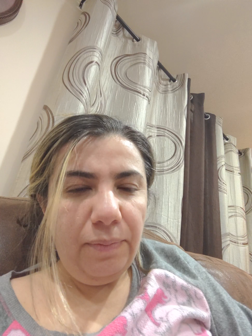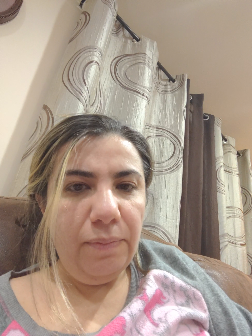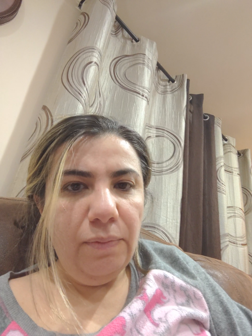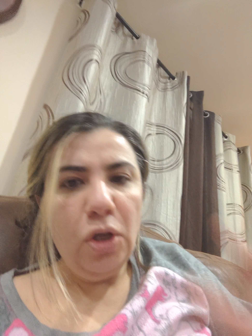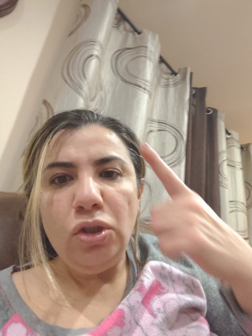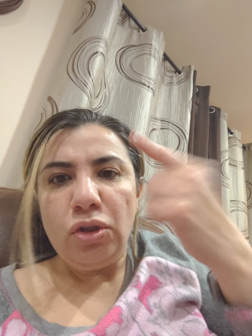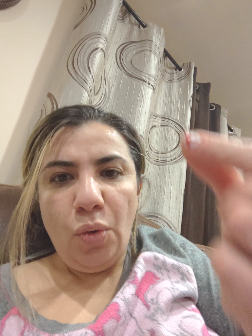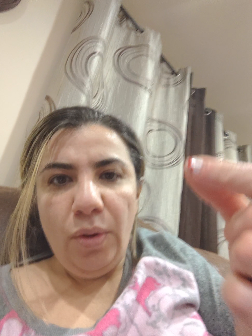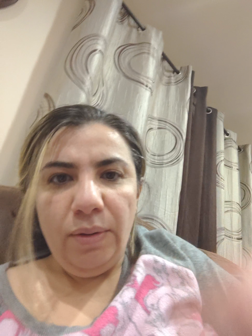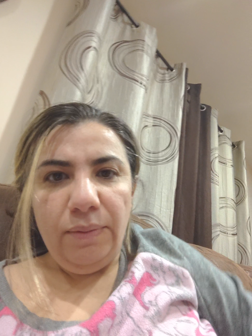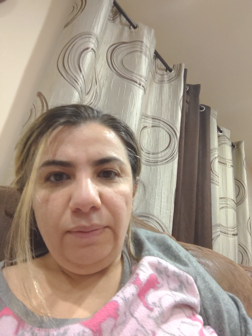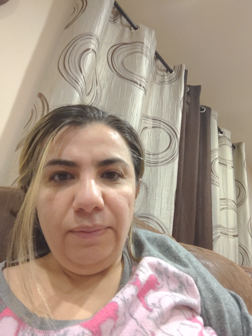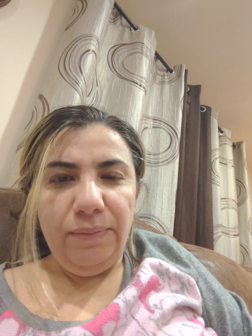go